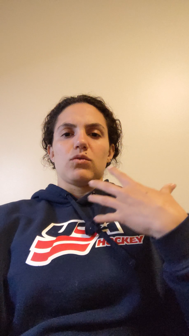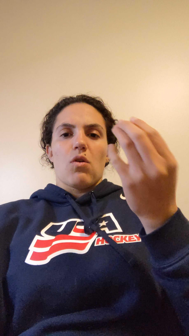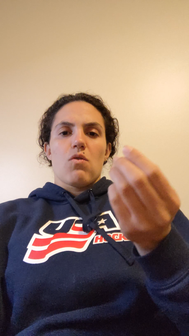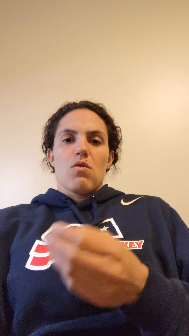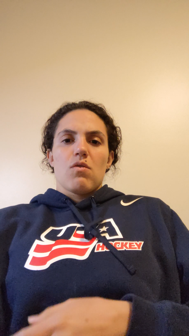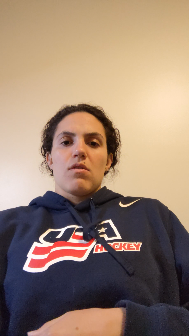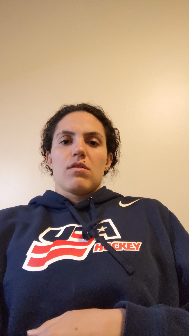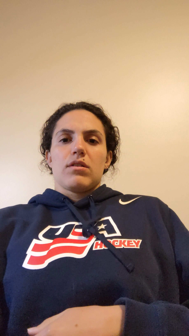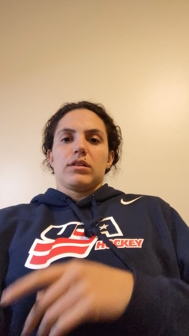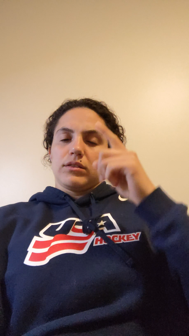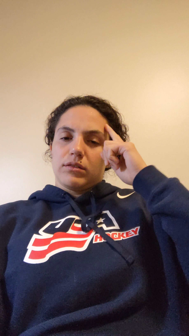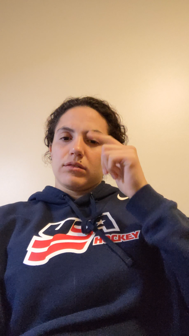dime